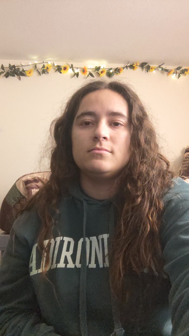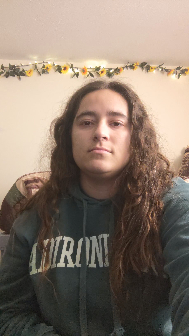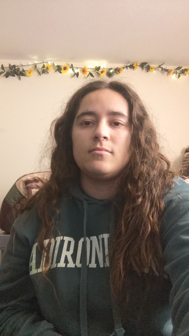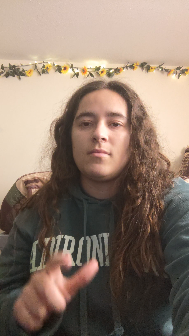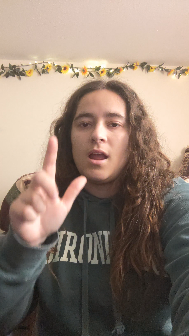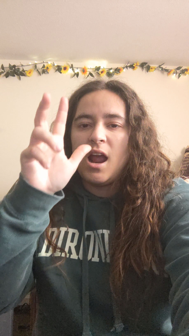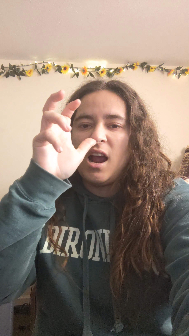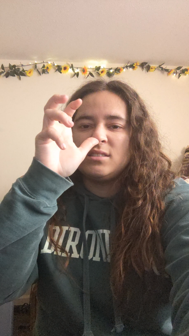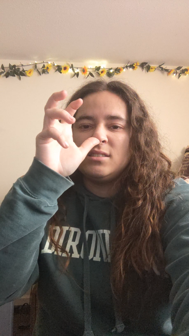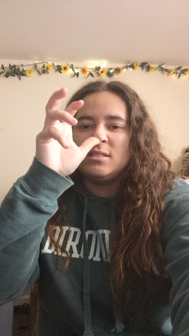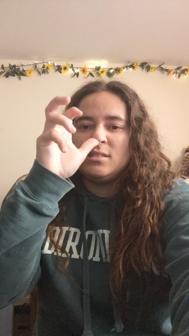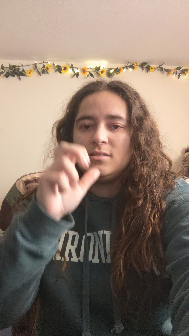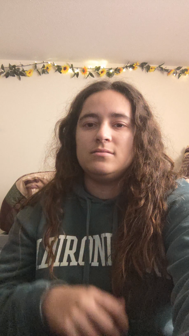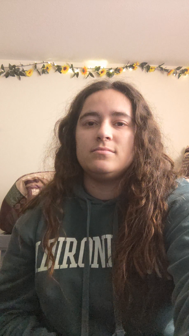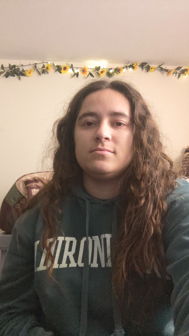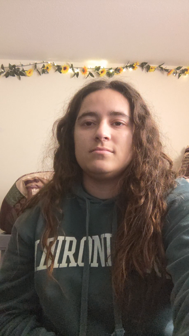ant